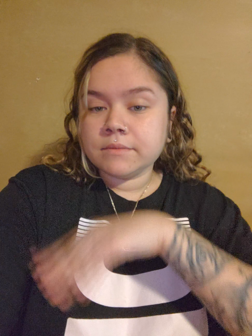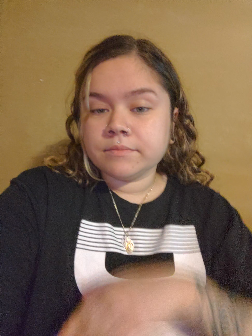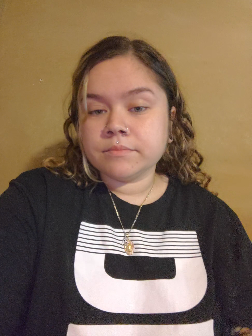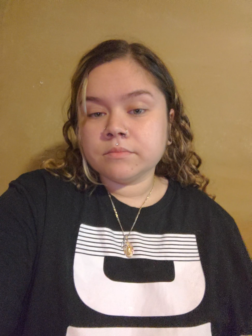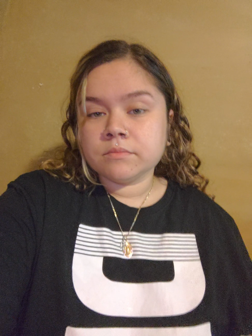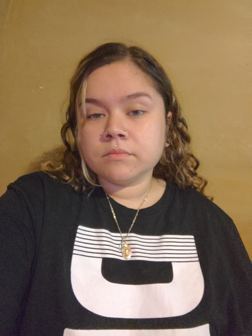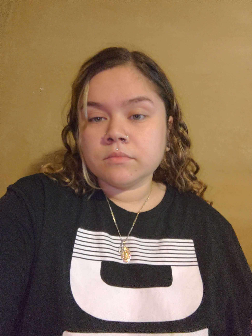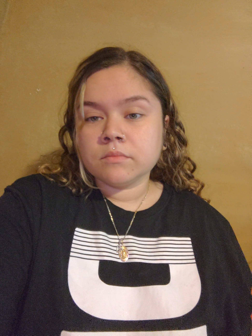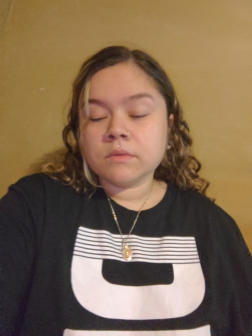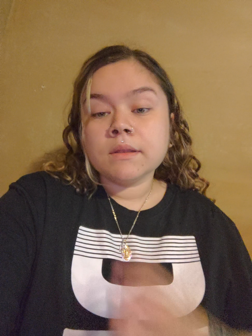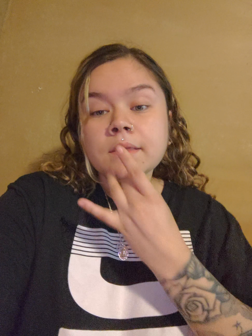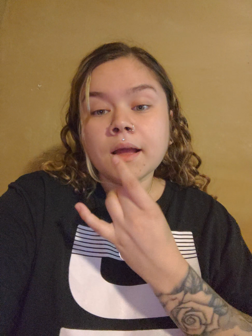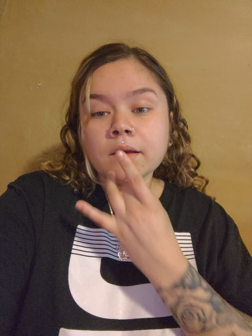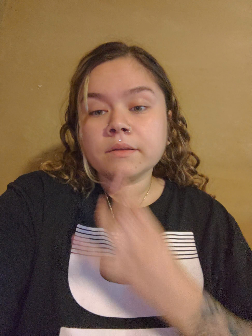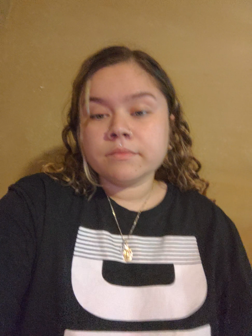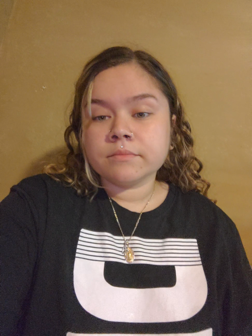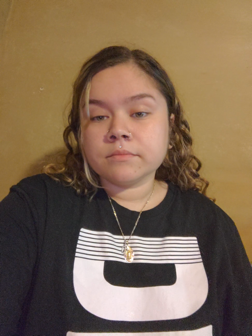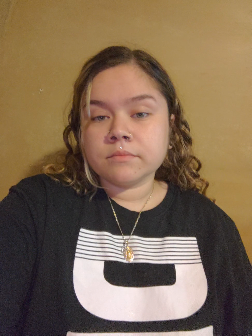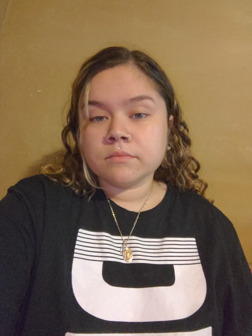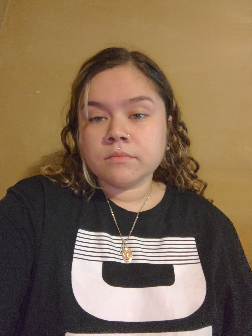light bulb